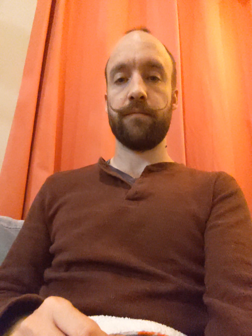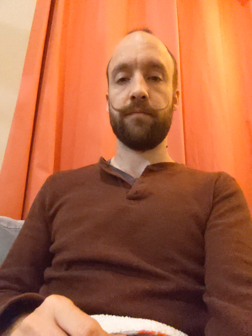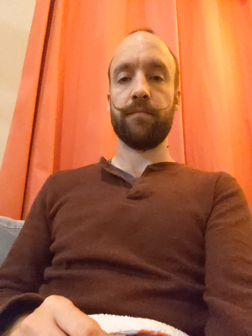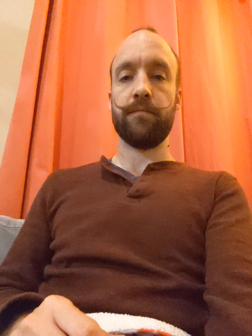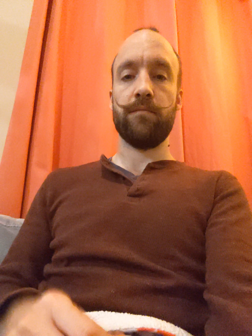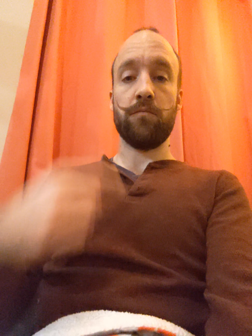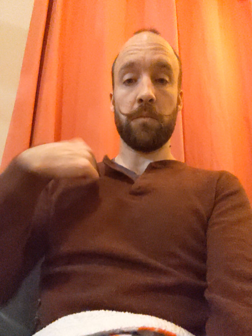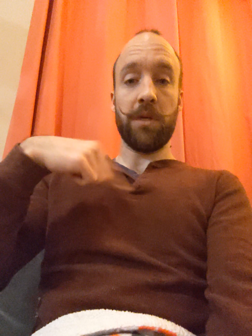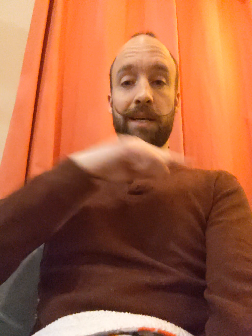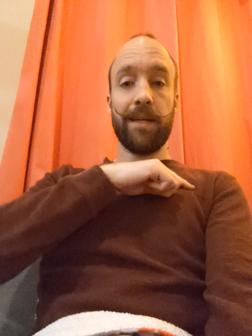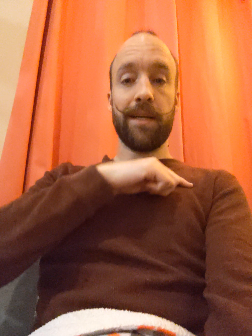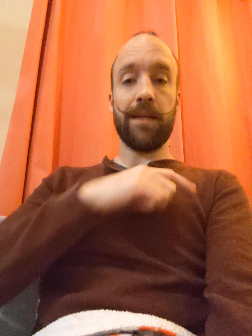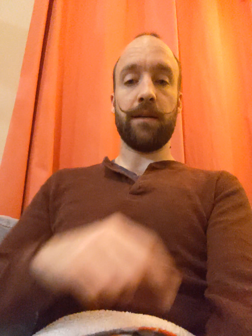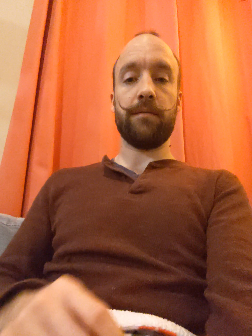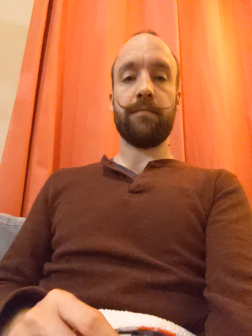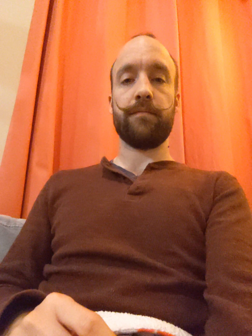we